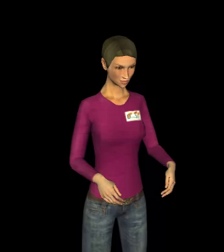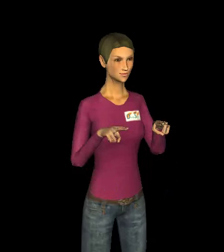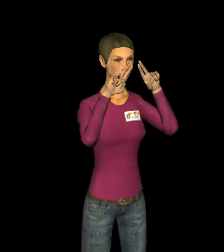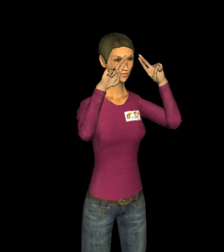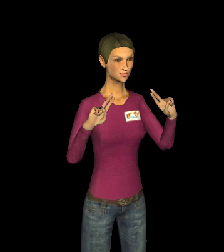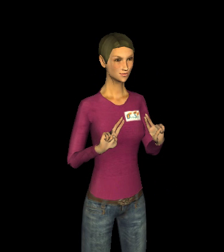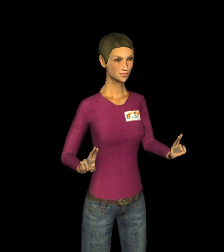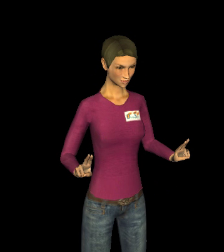دولي